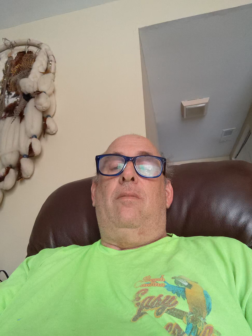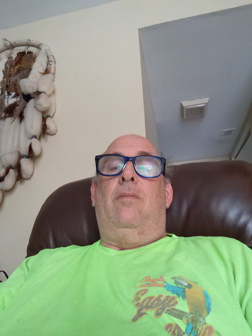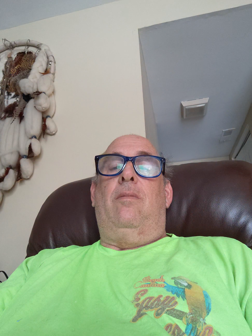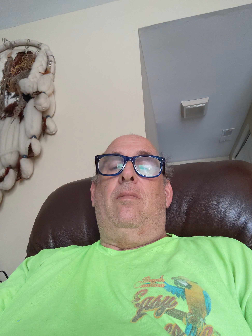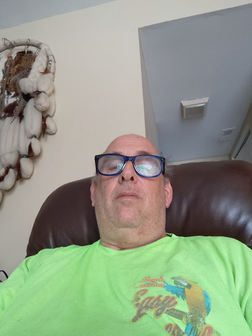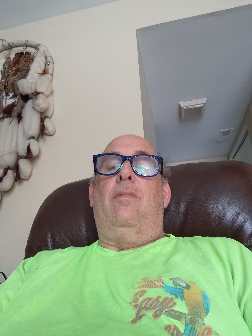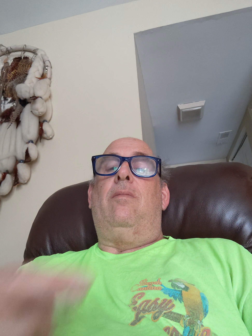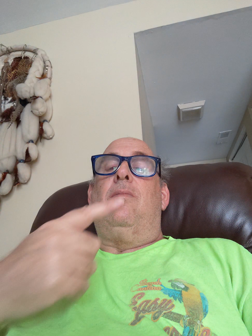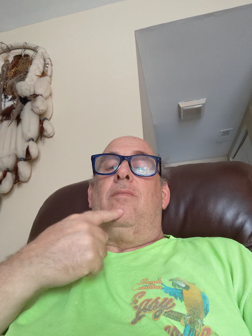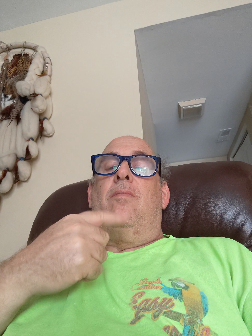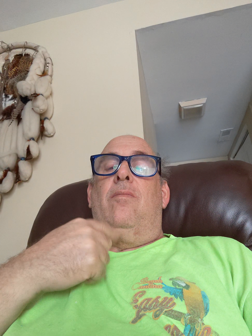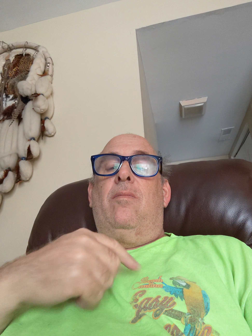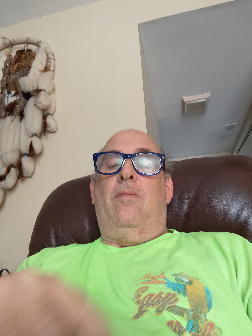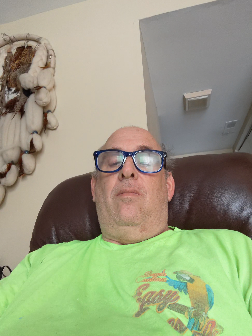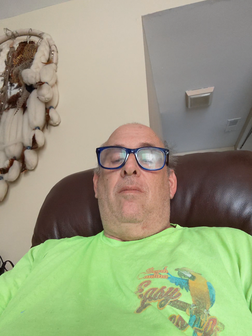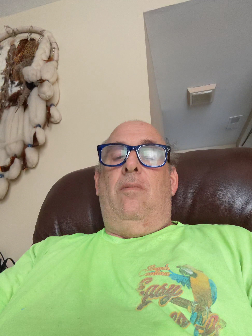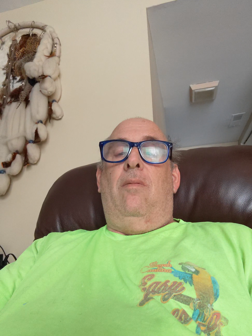red